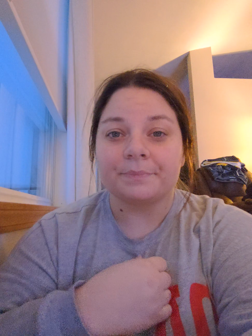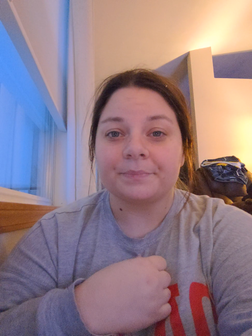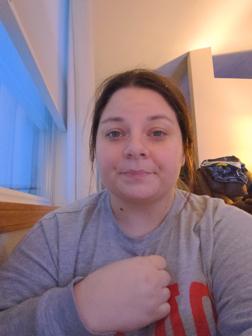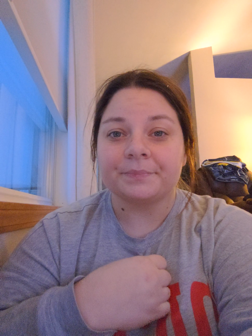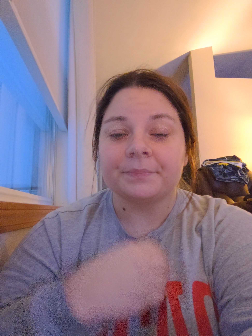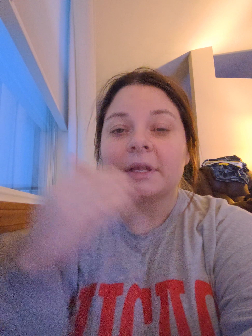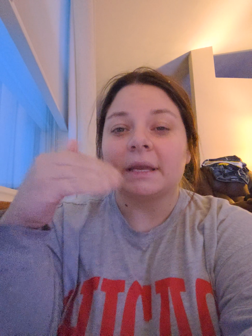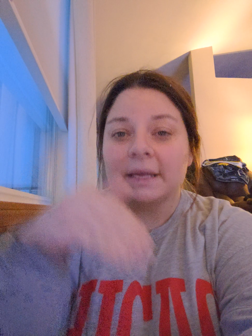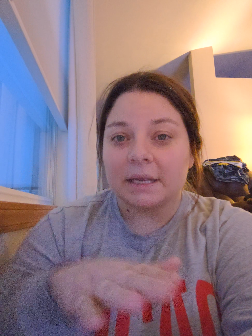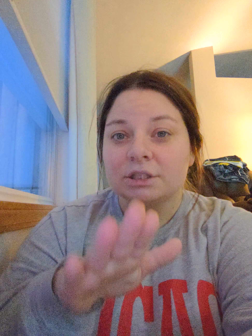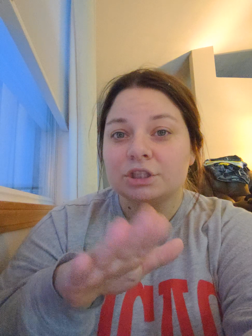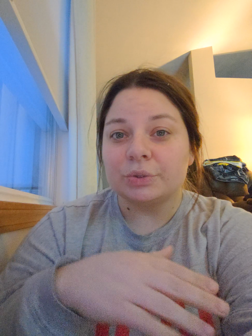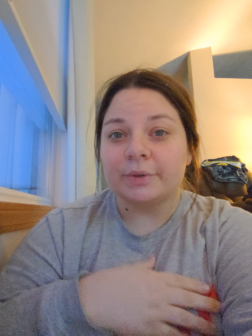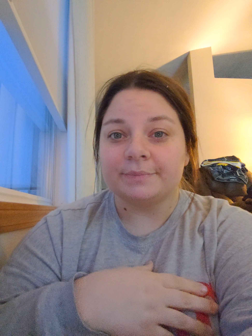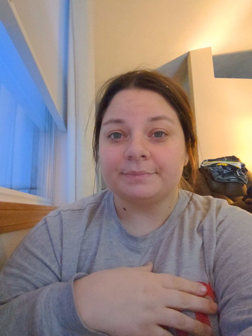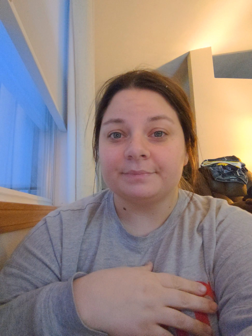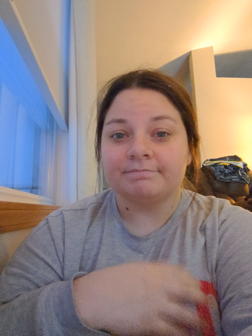into